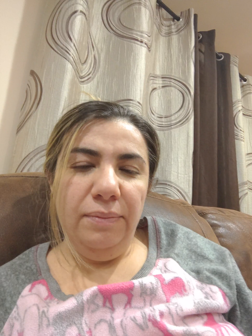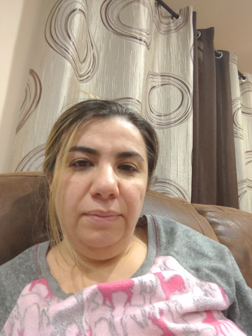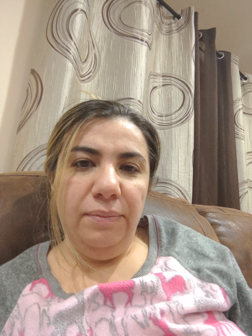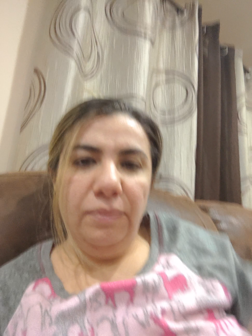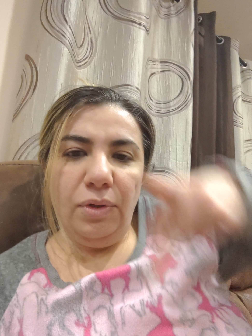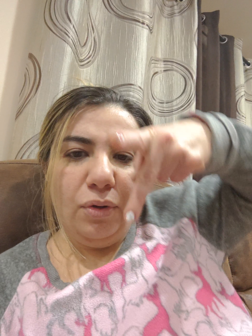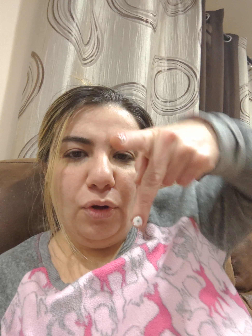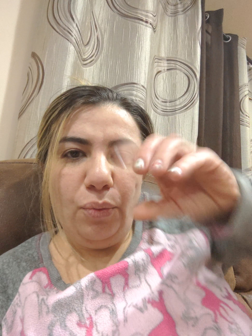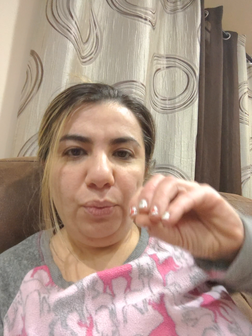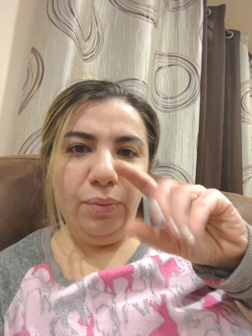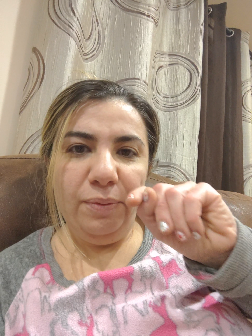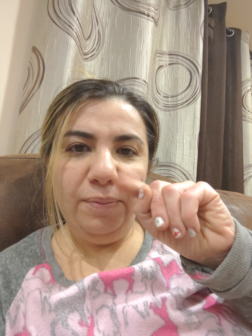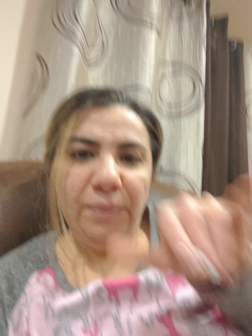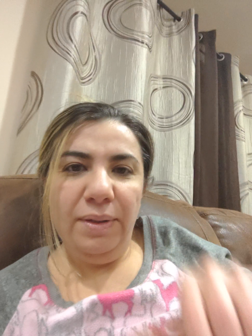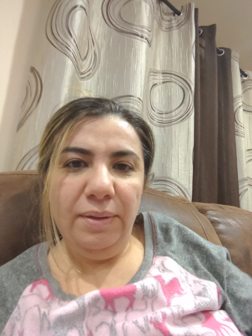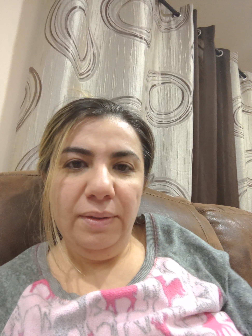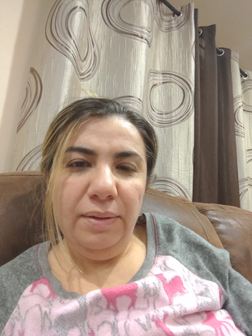potty